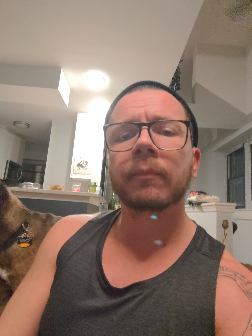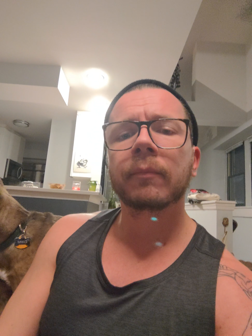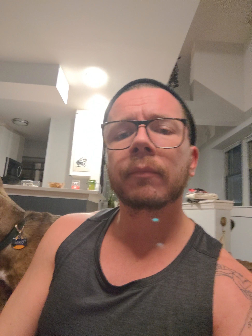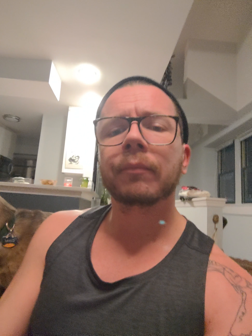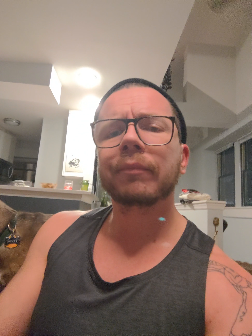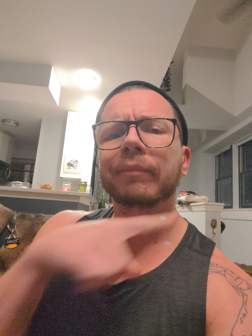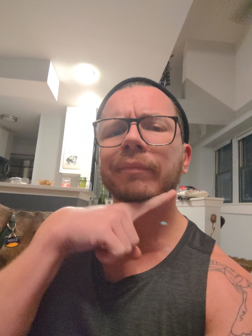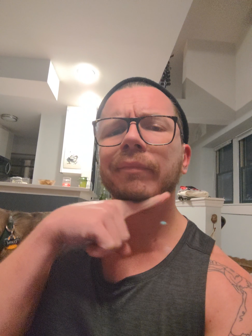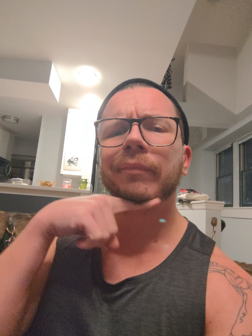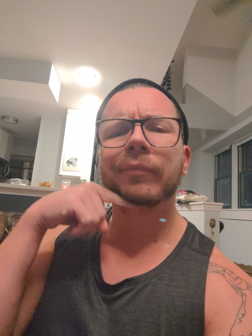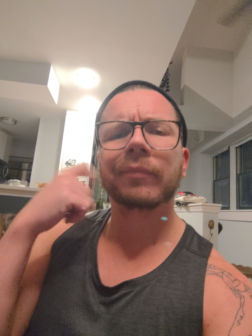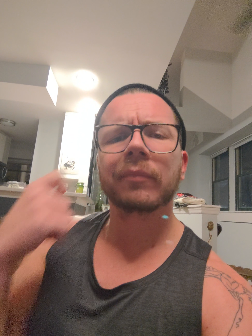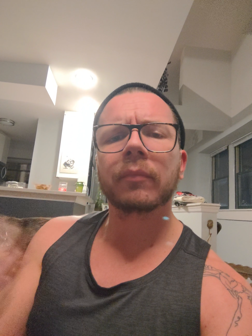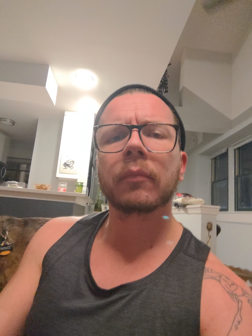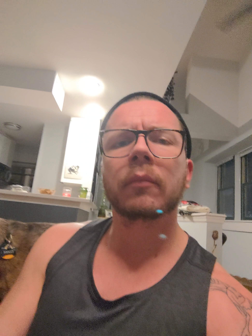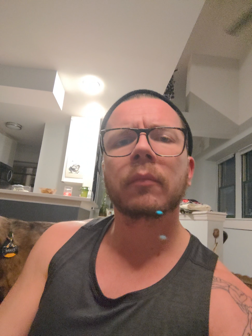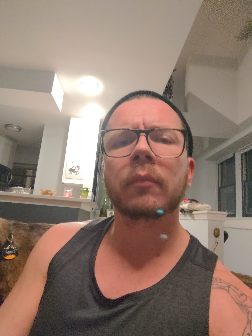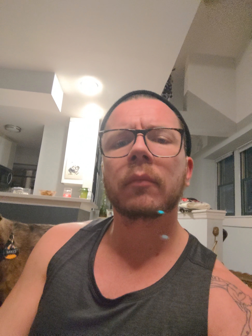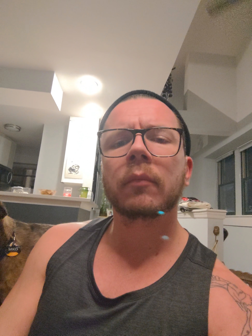dry